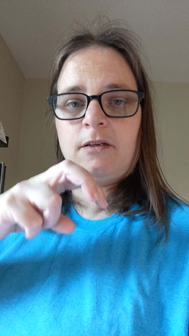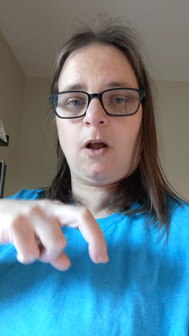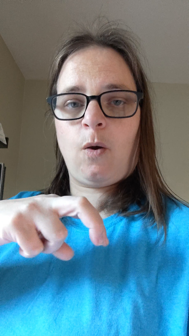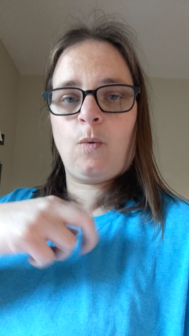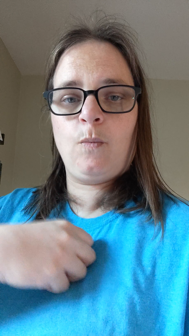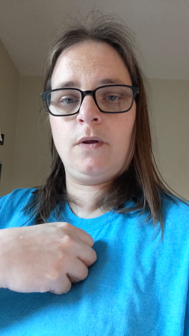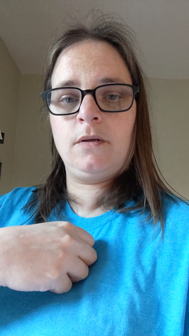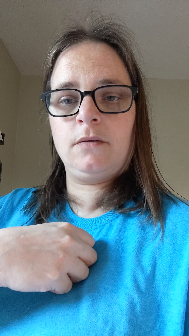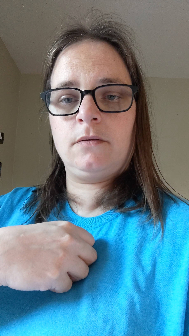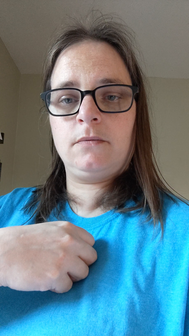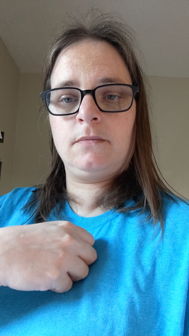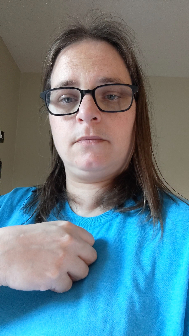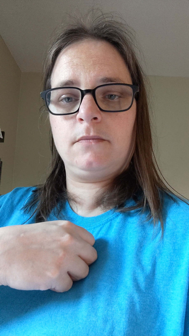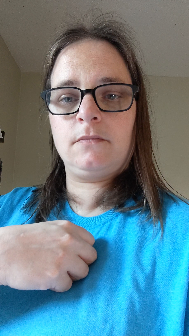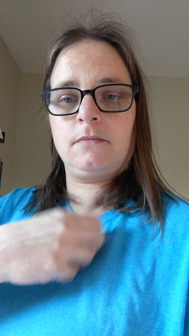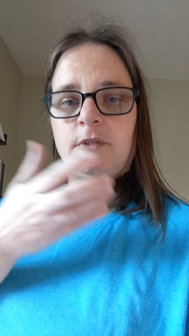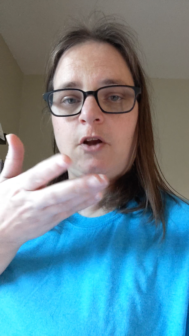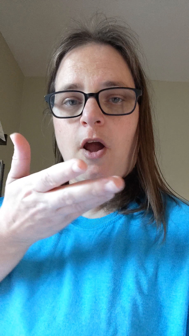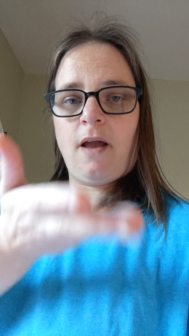oven